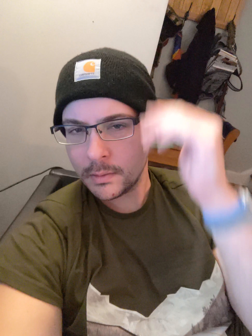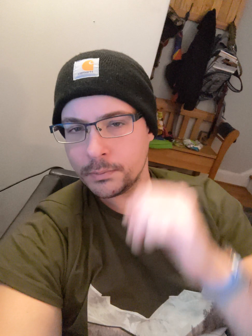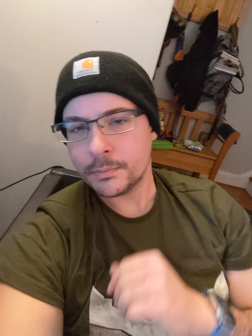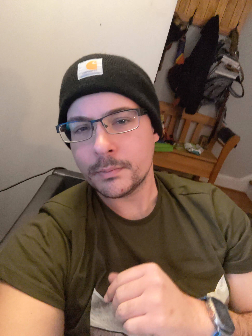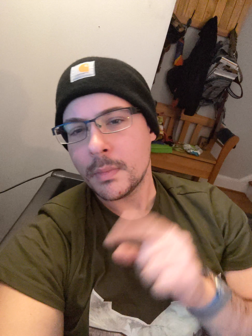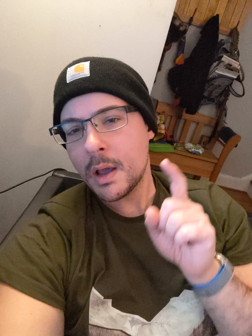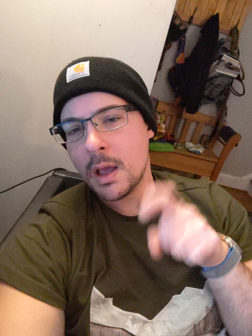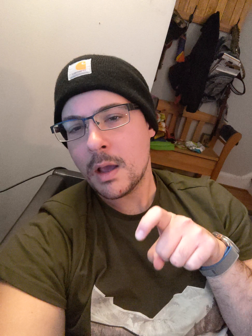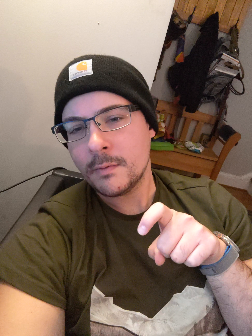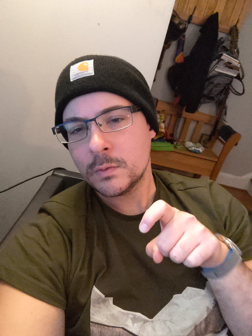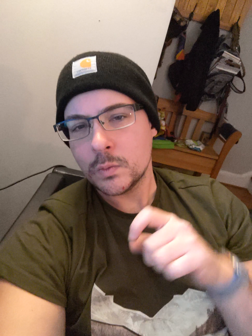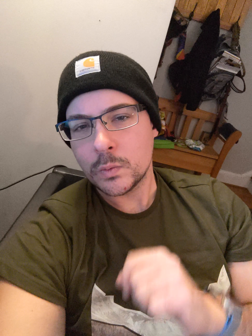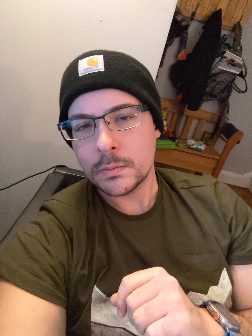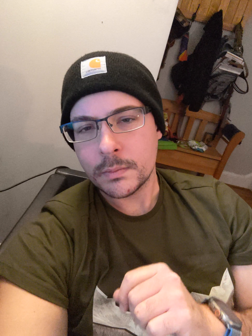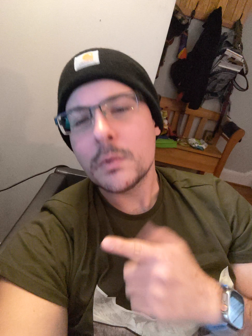have to